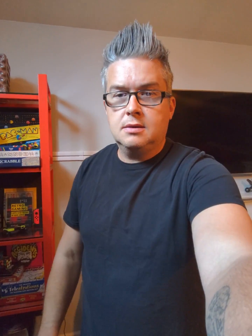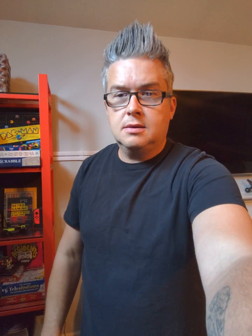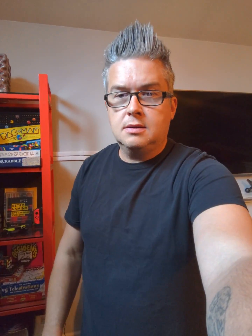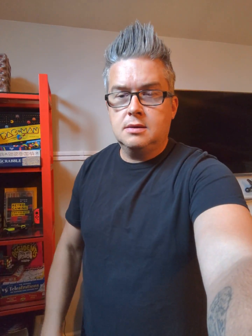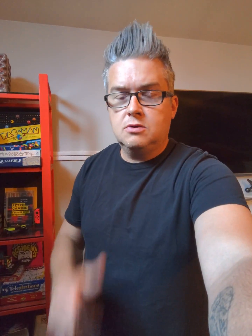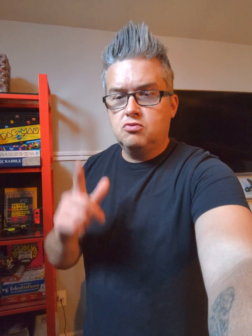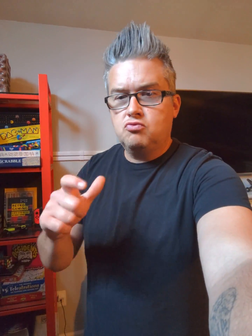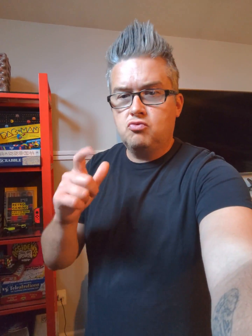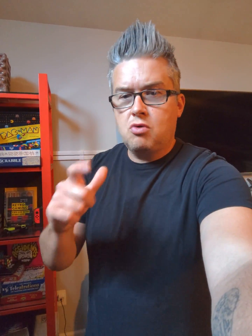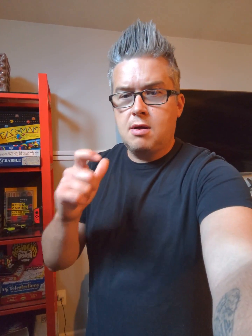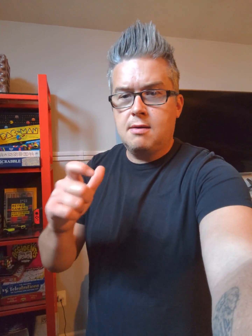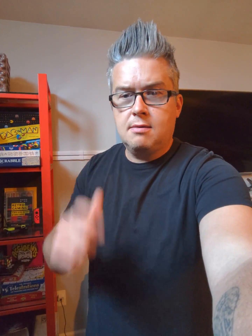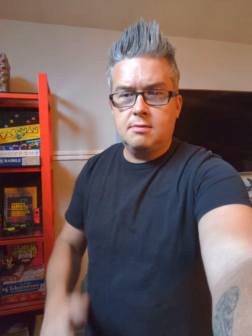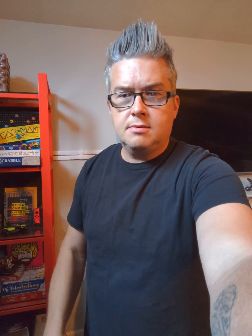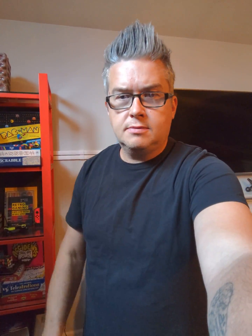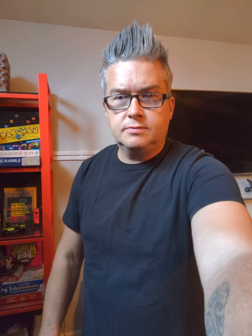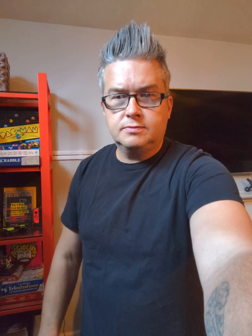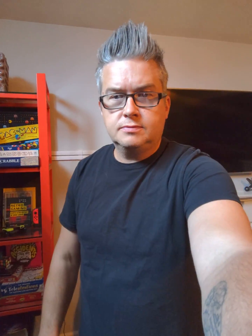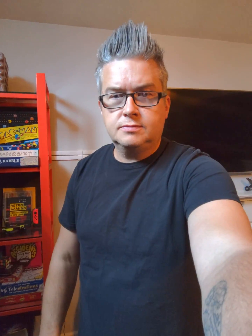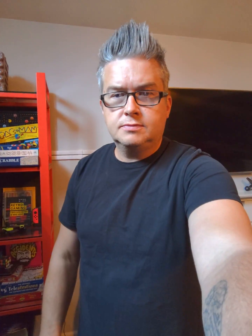run